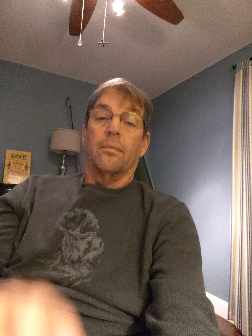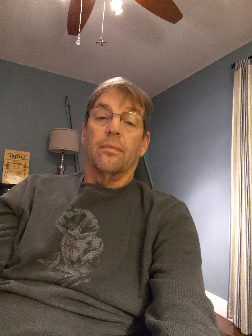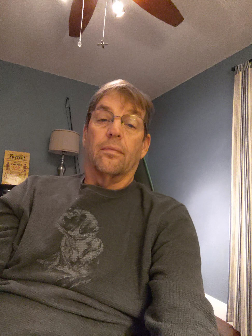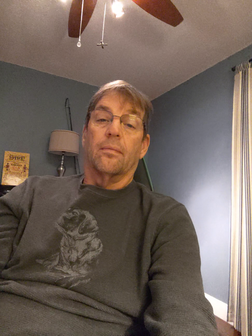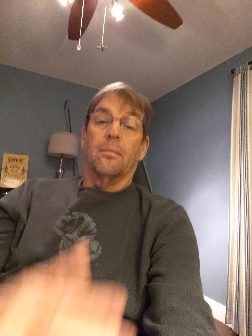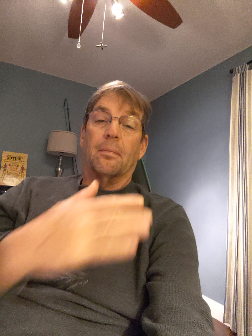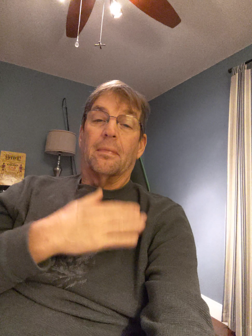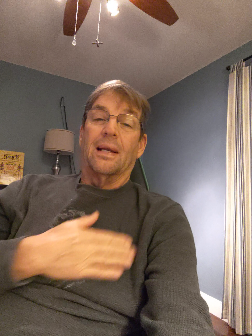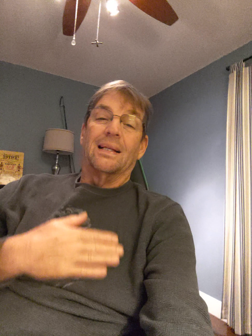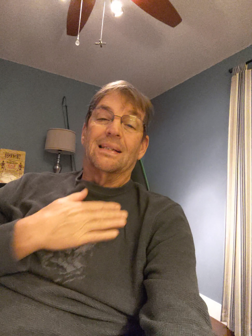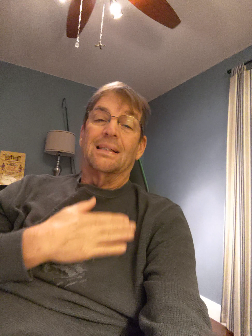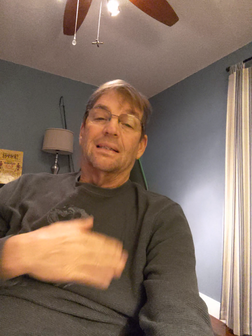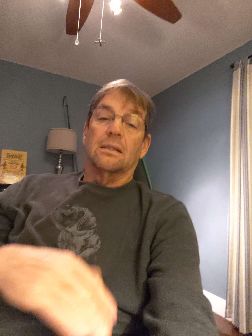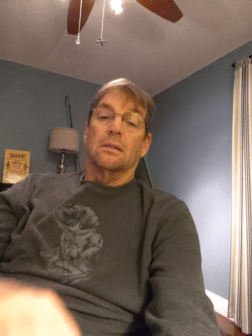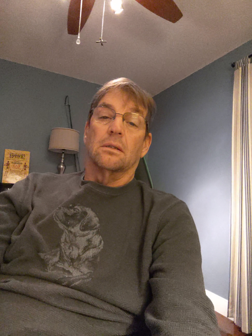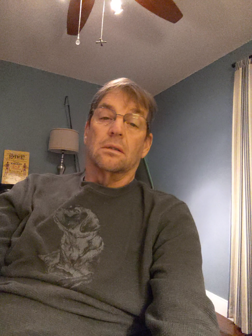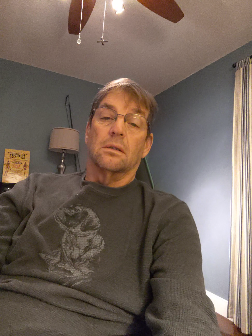please